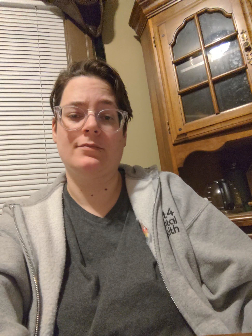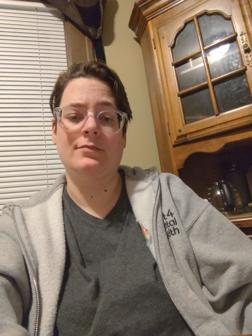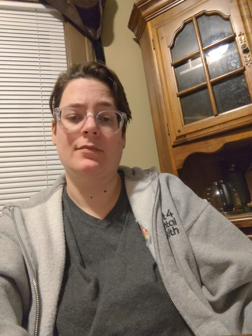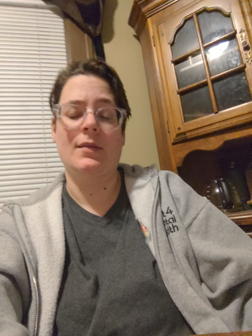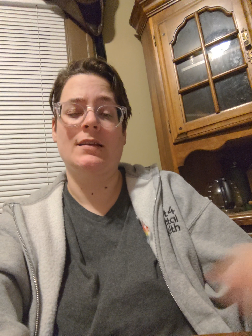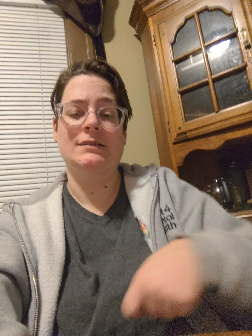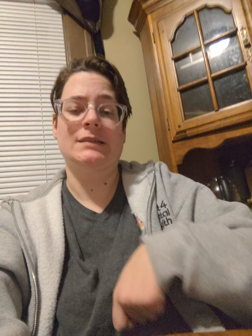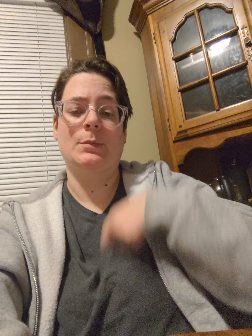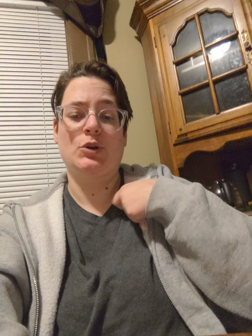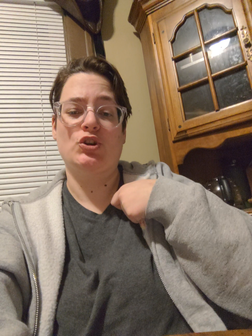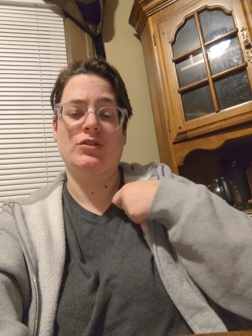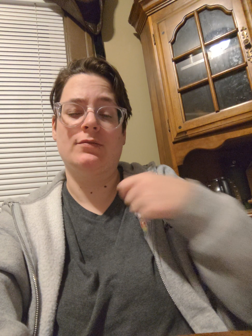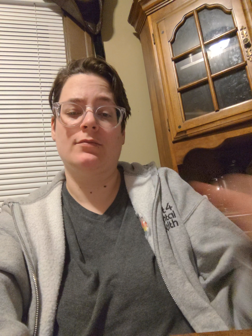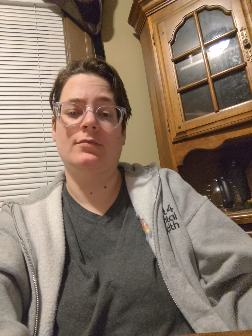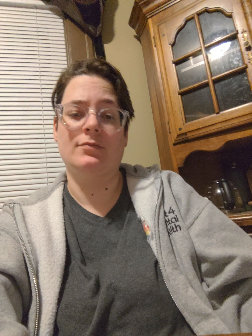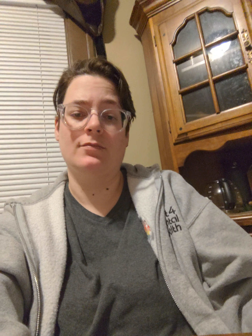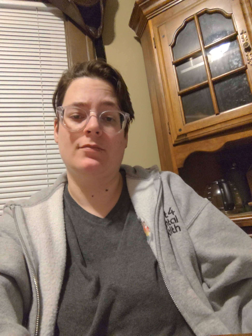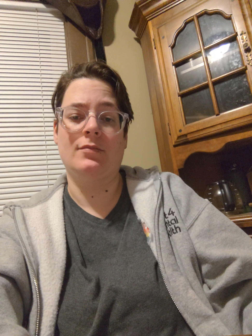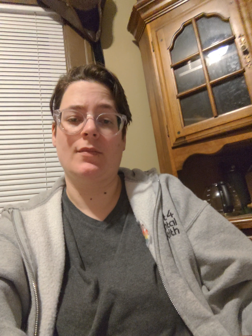zipper